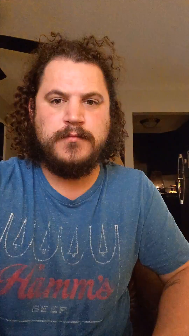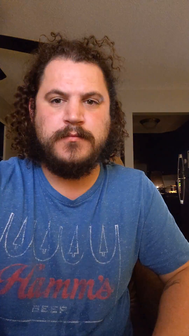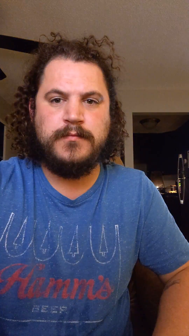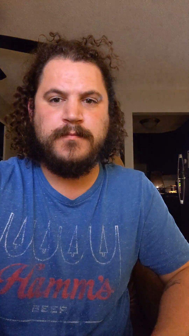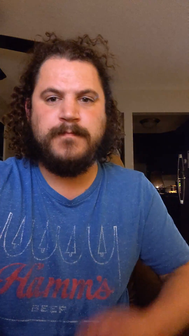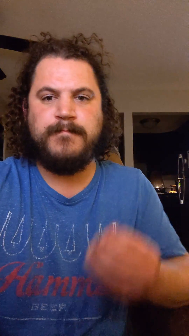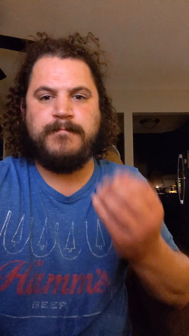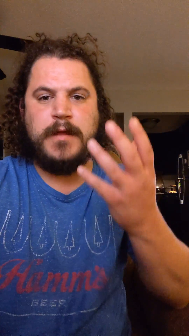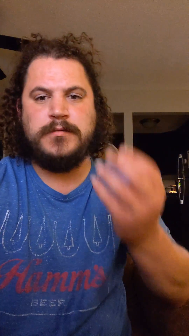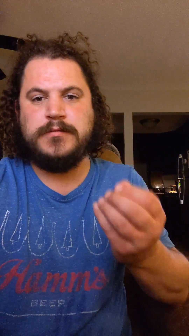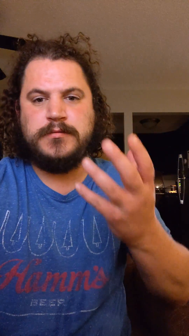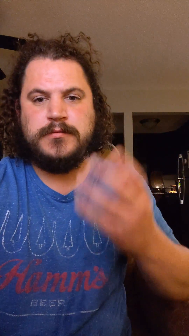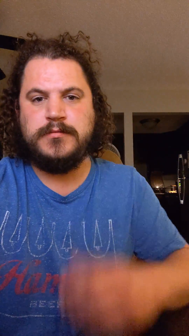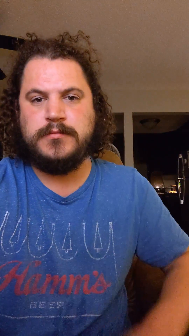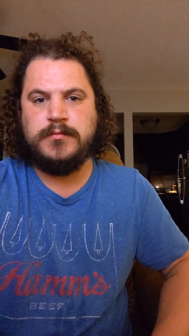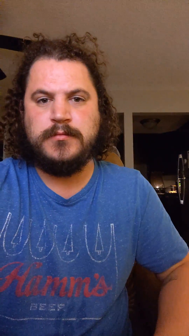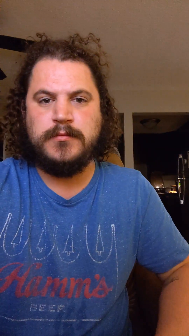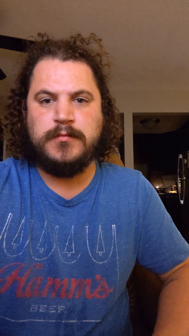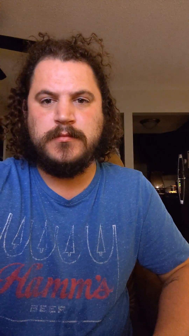plants